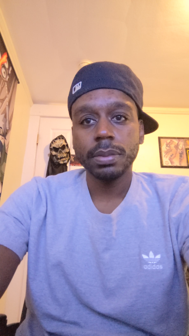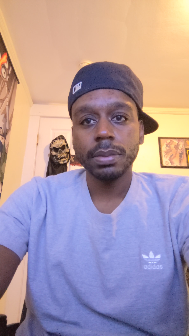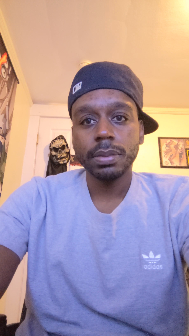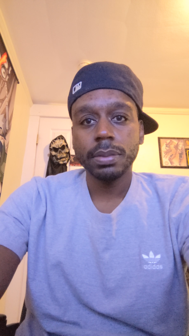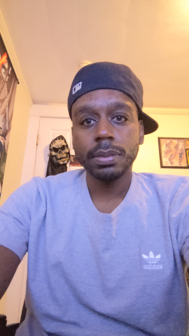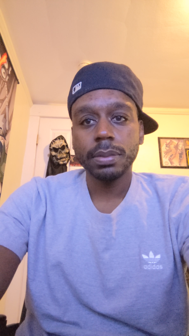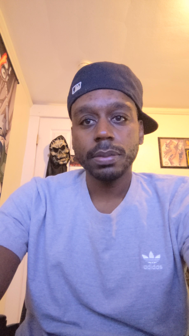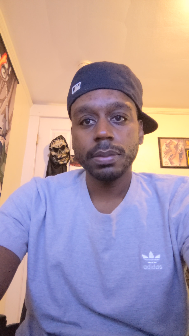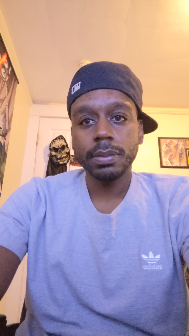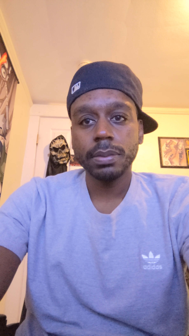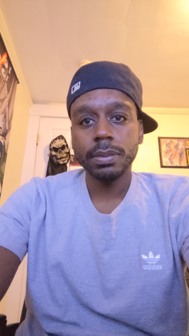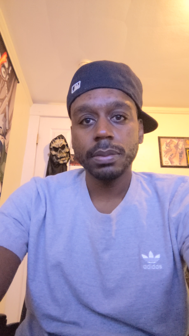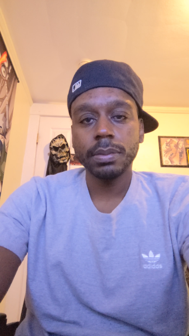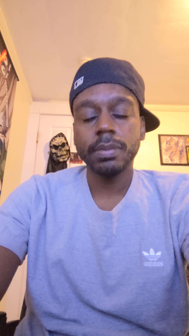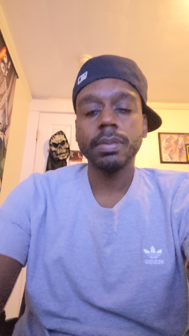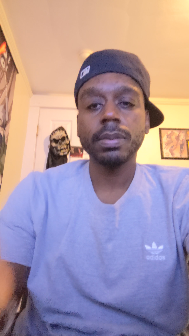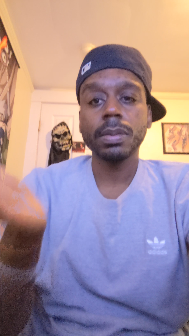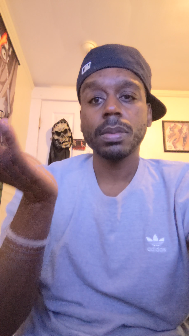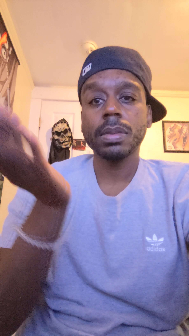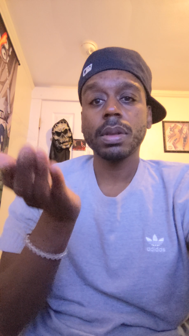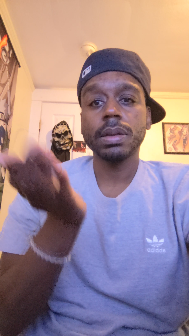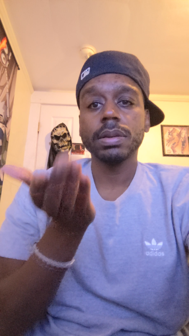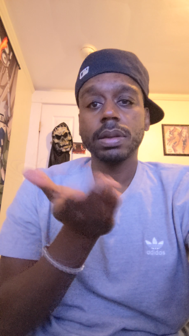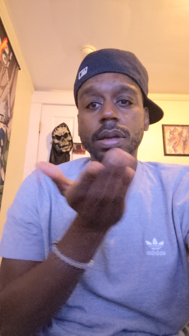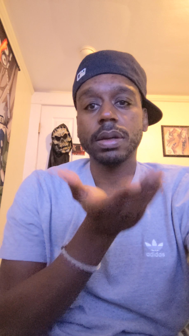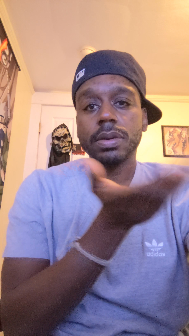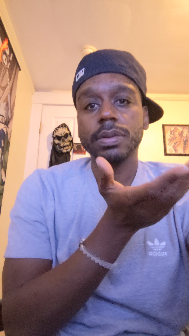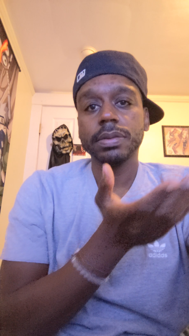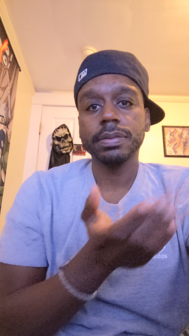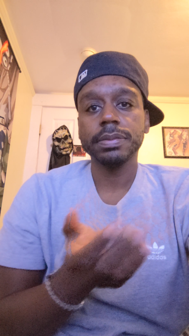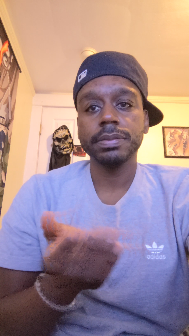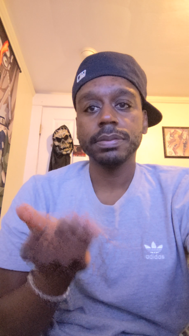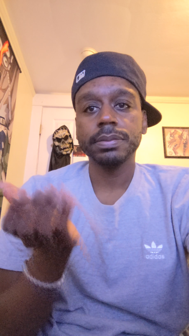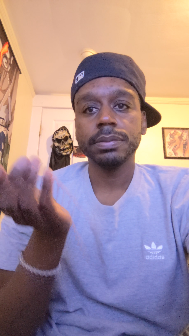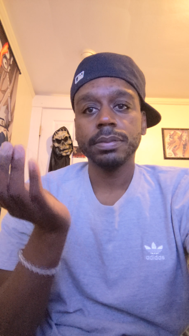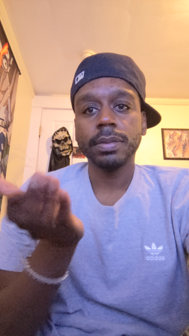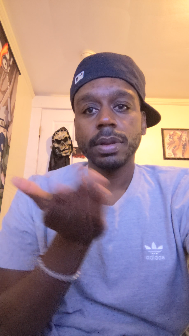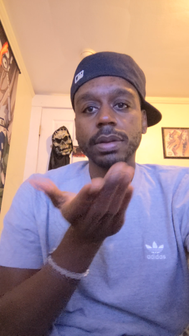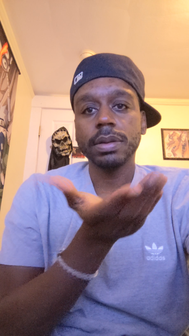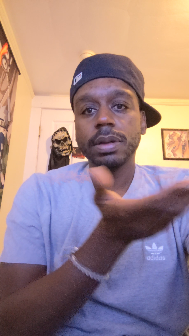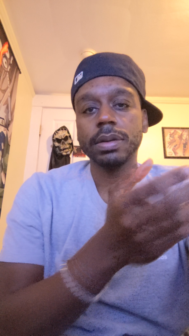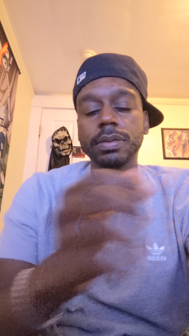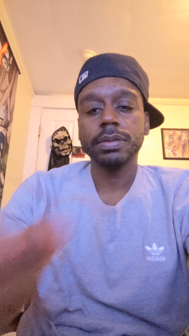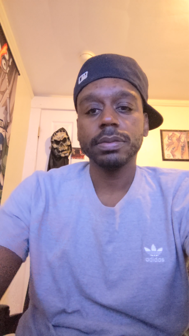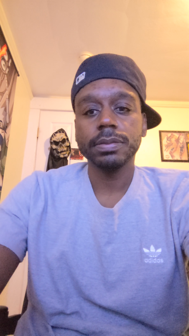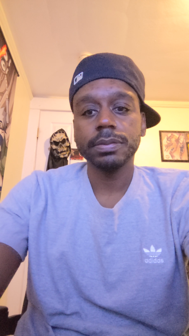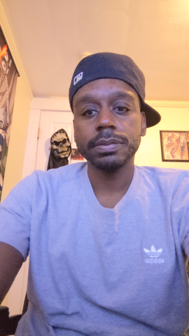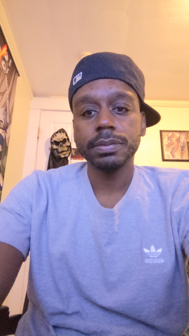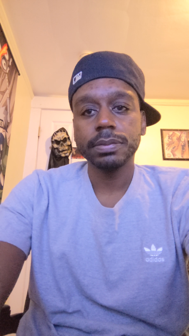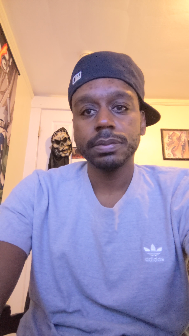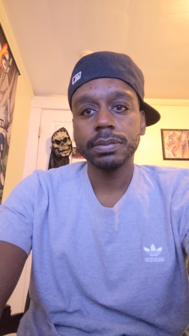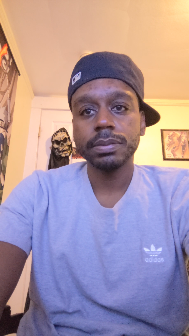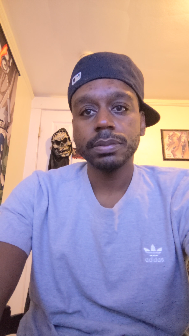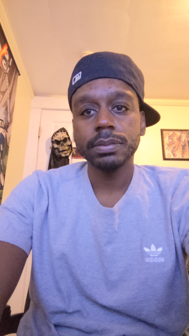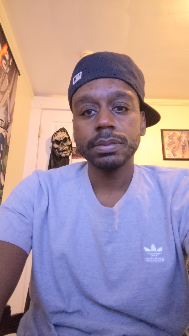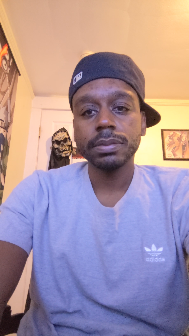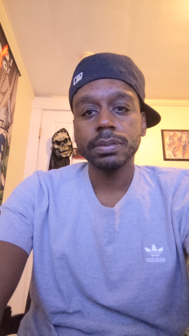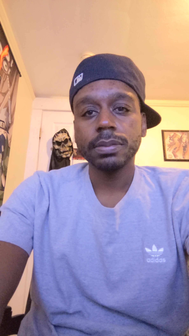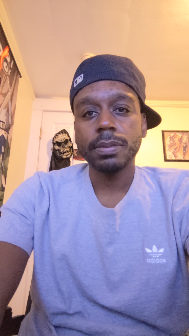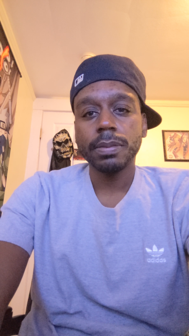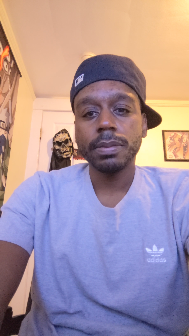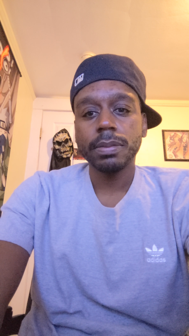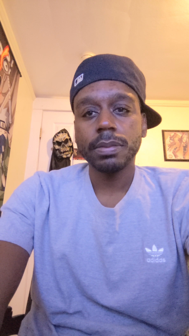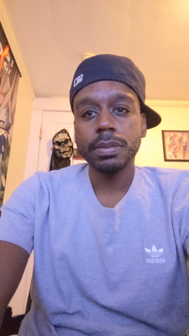carry